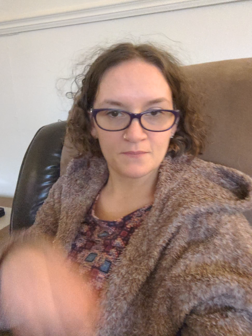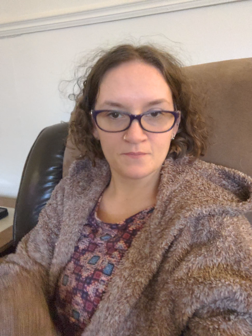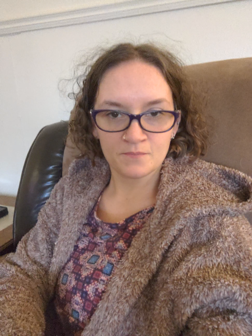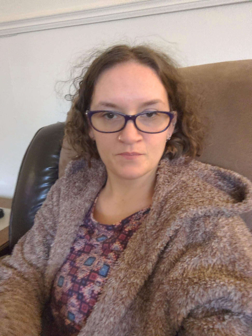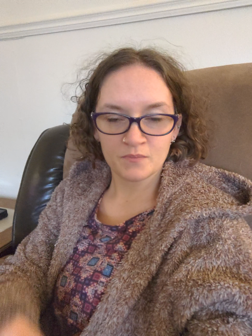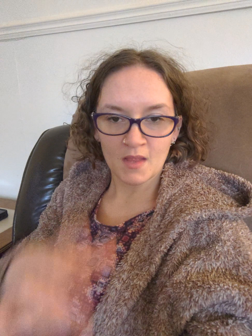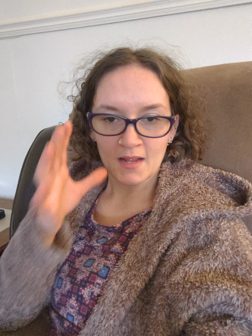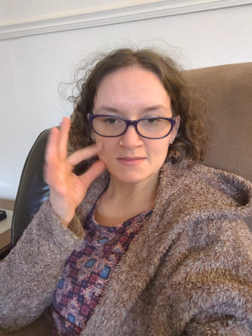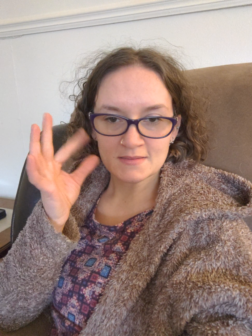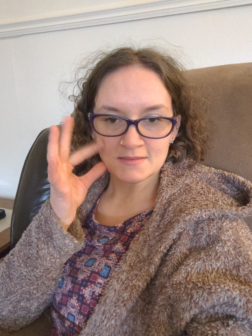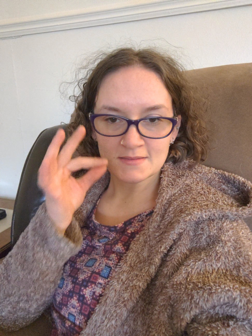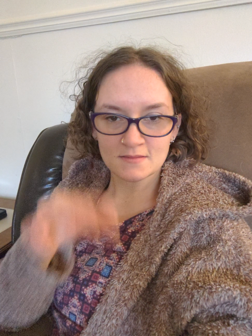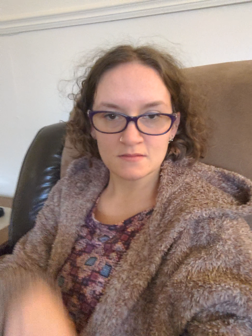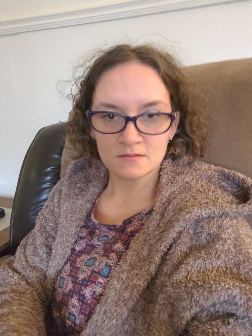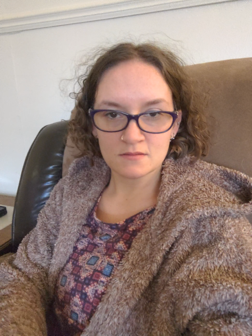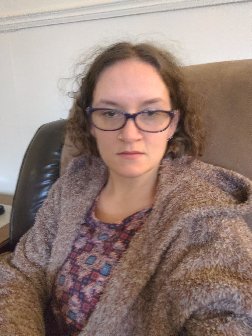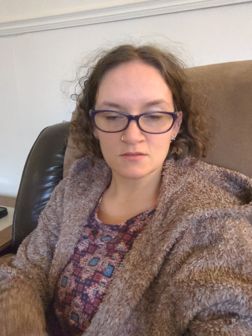cat